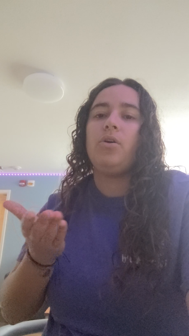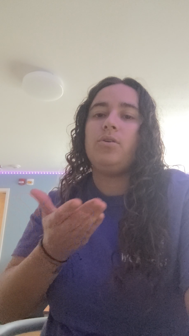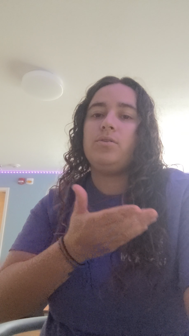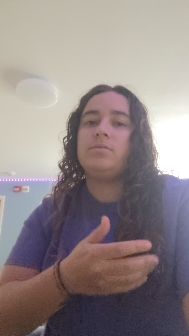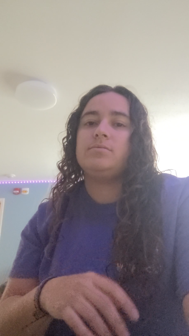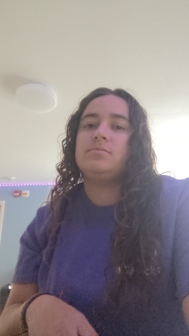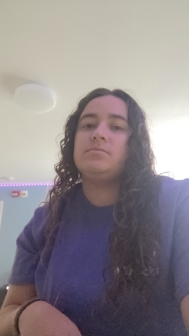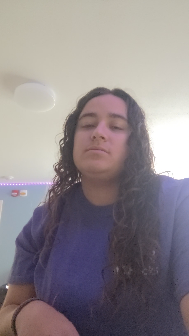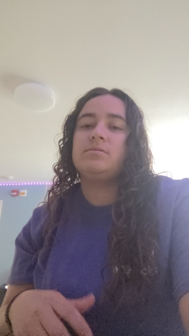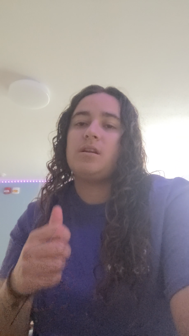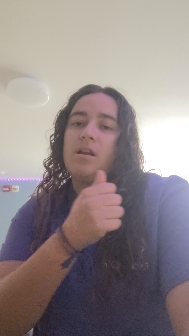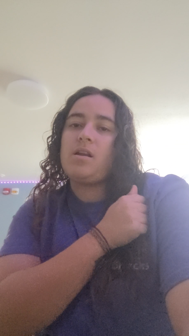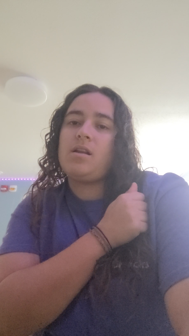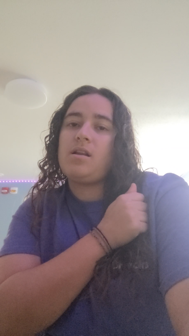hug